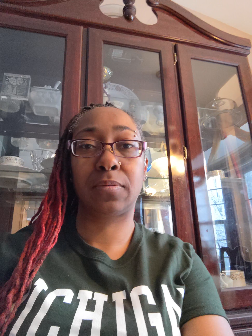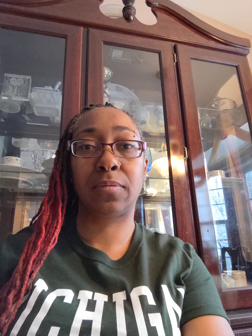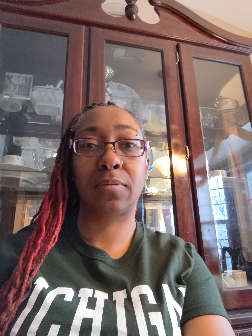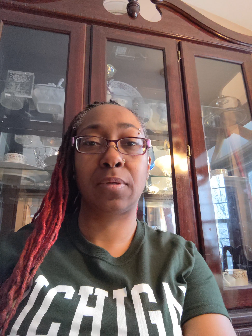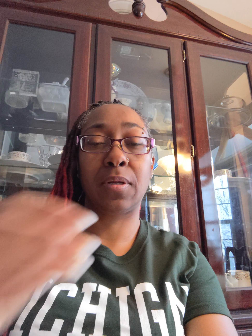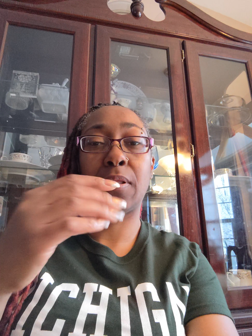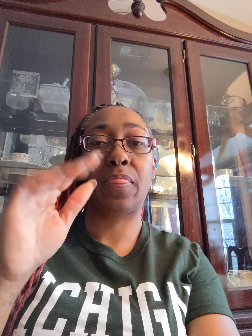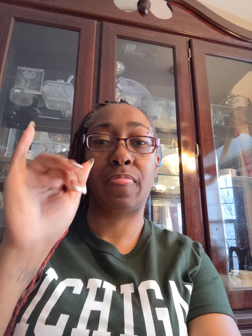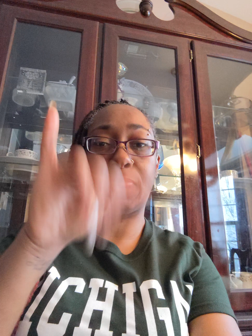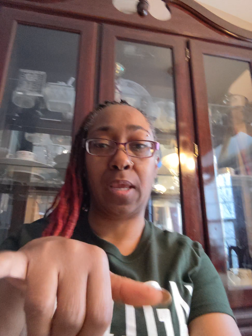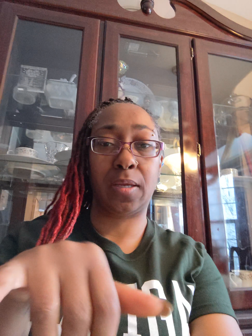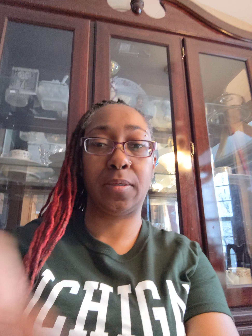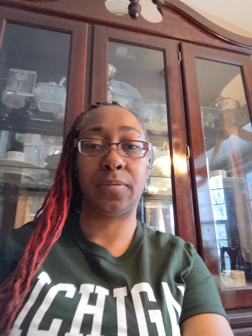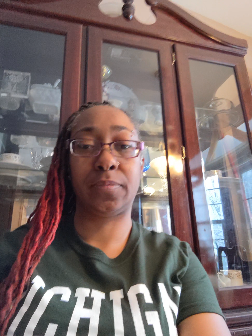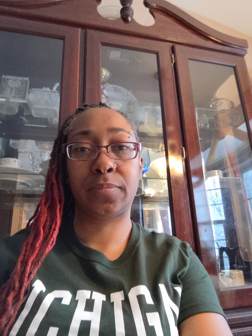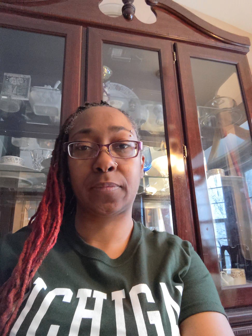that